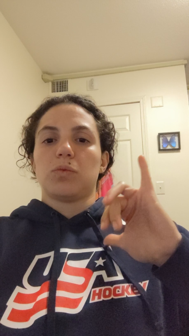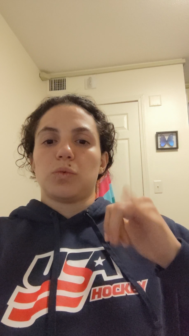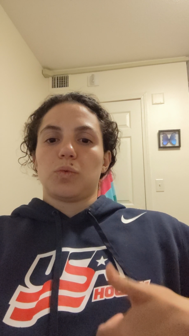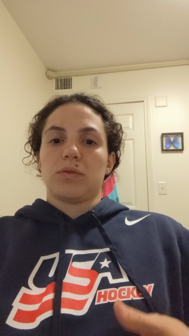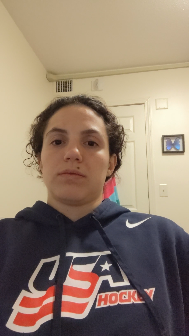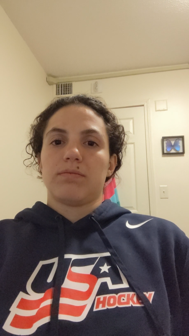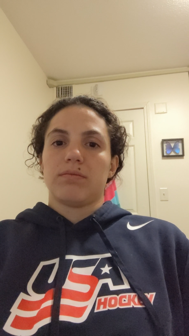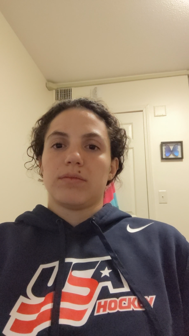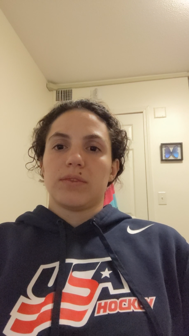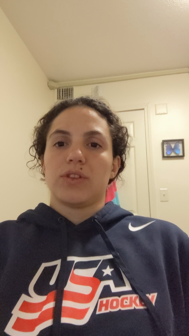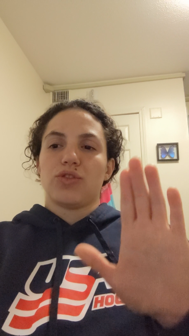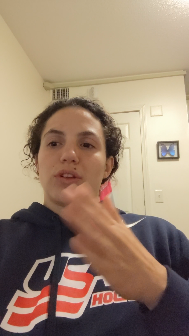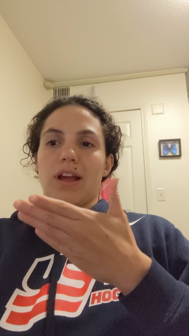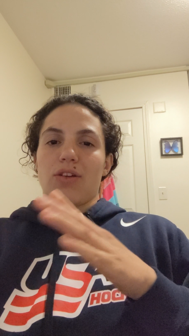share